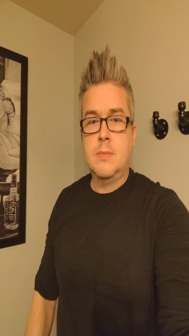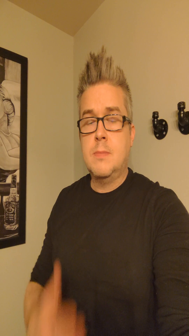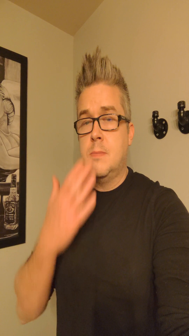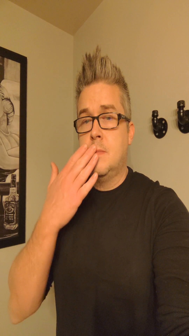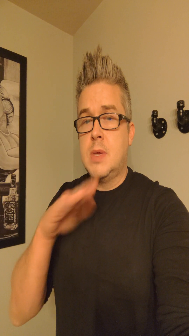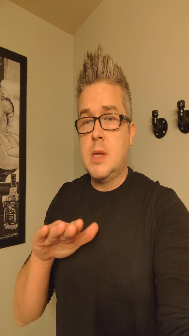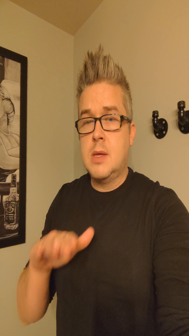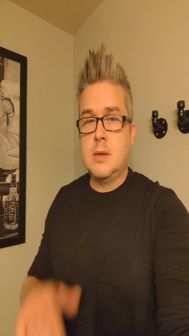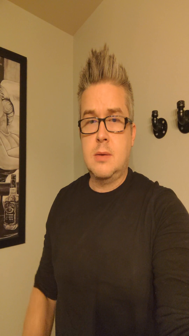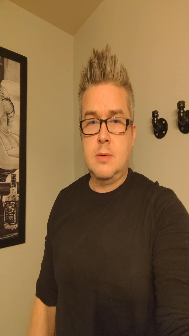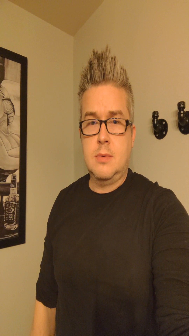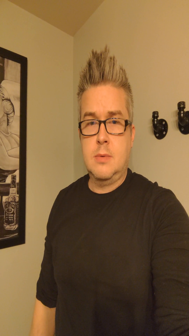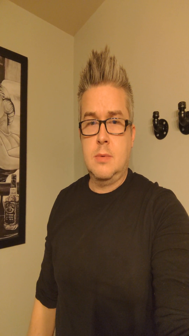bad